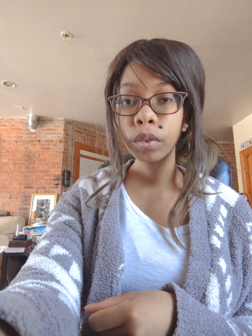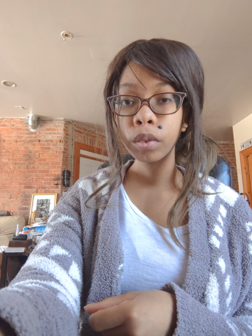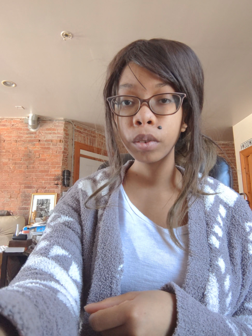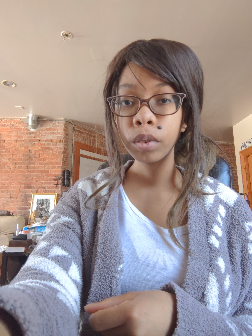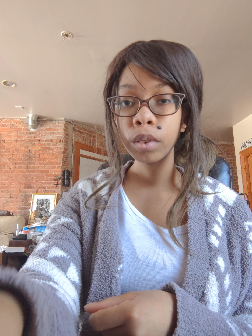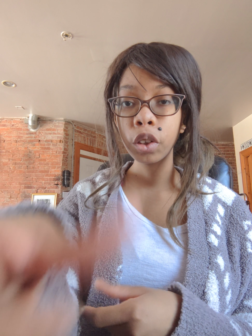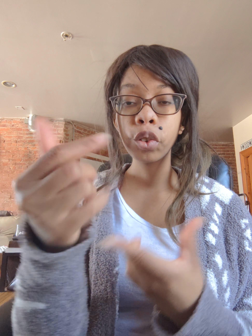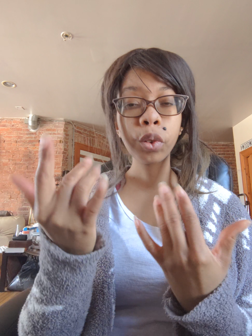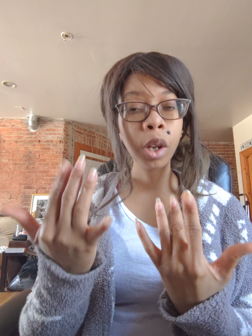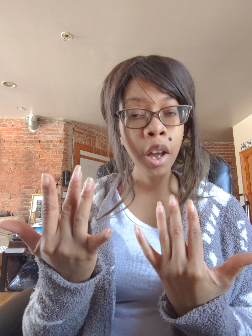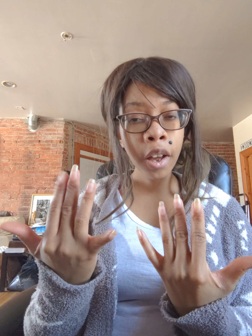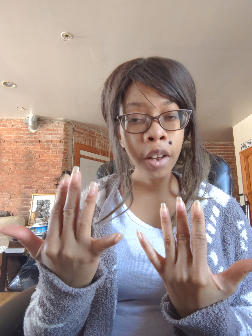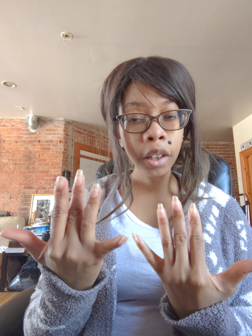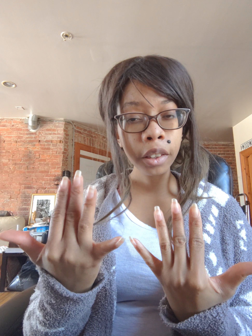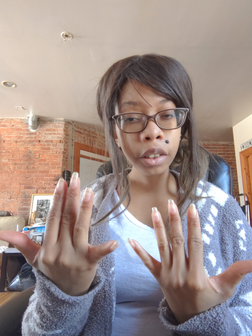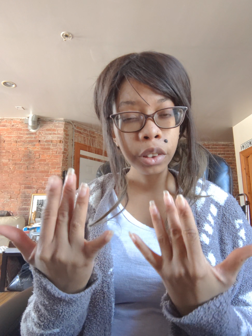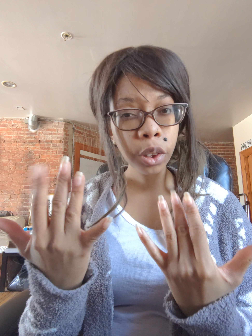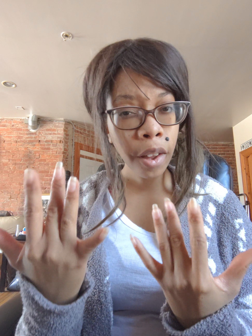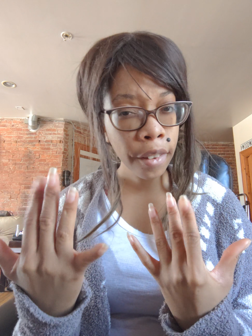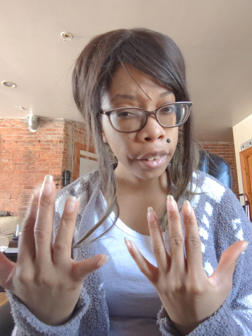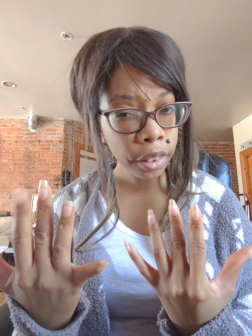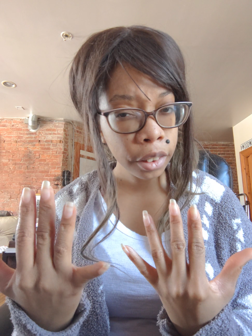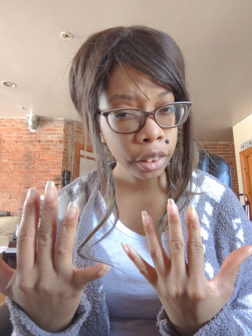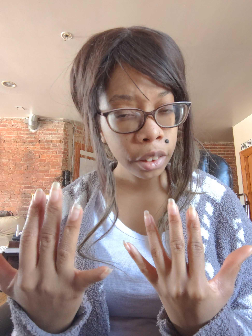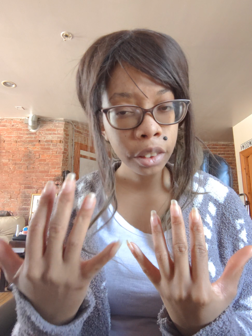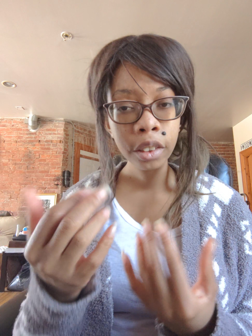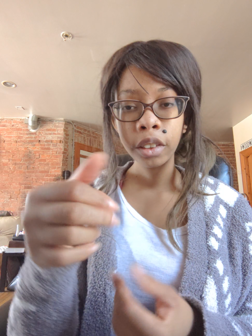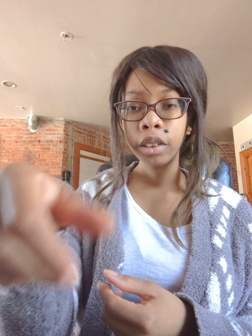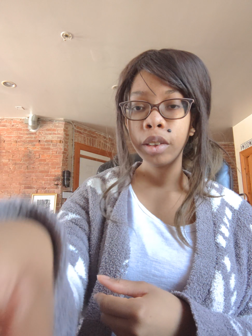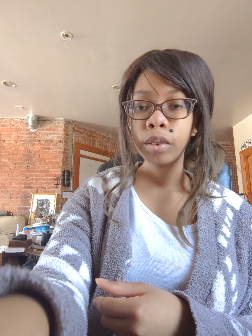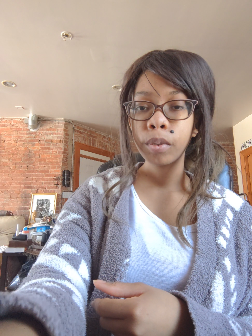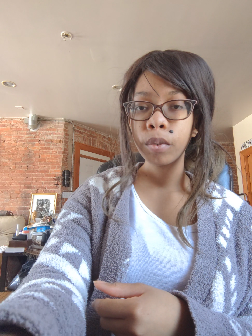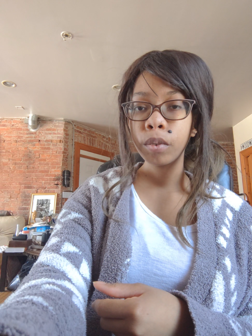wait